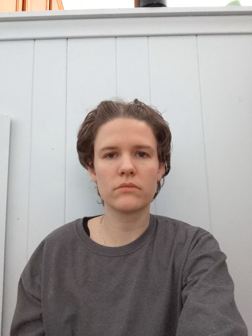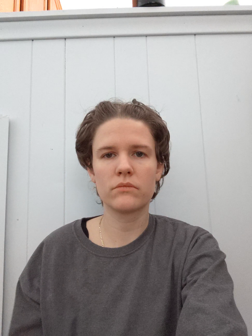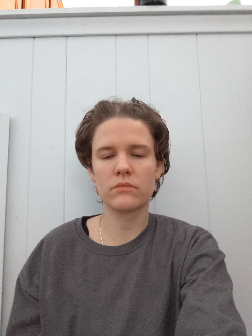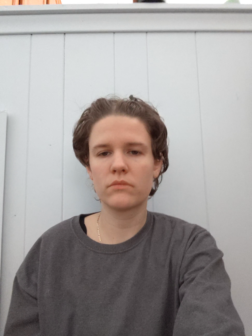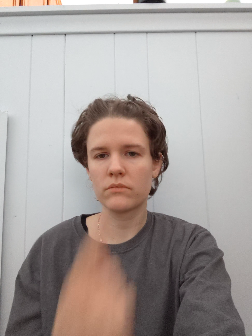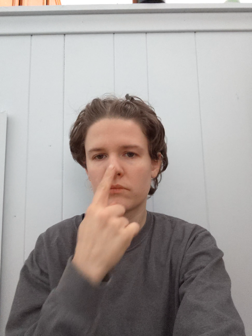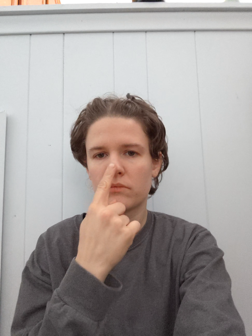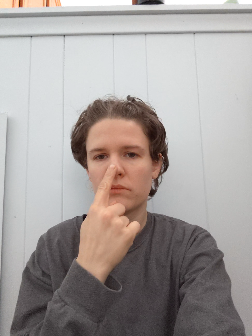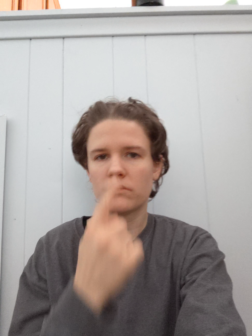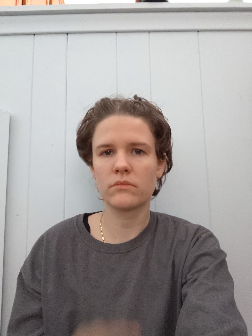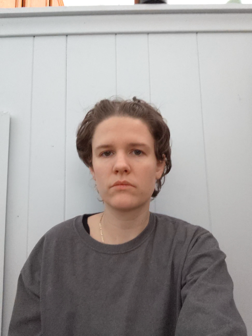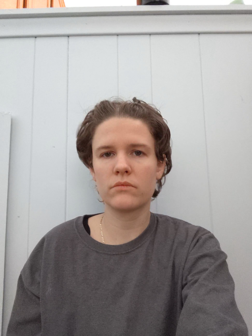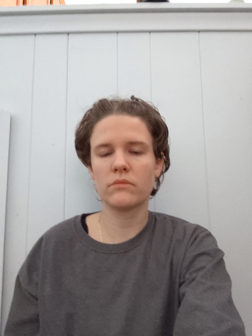nose